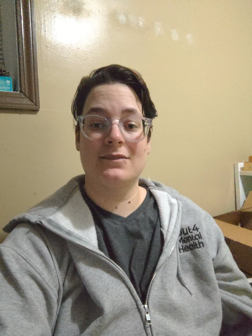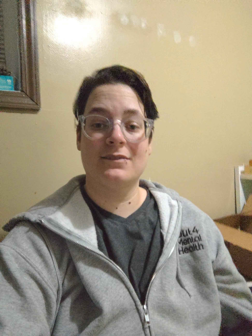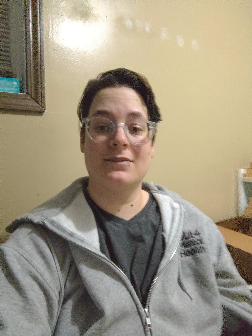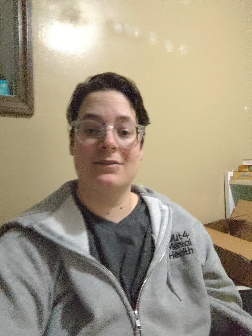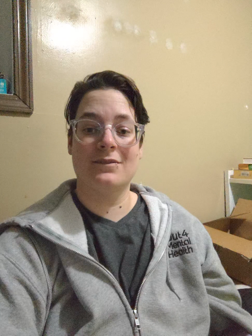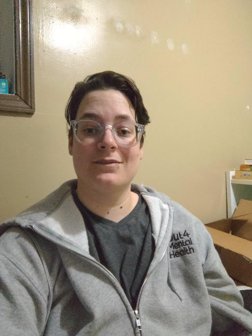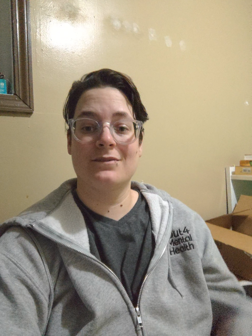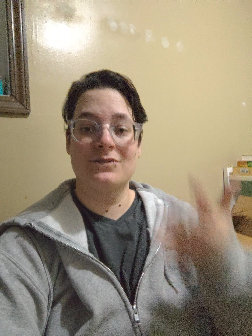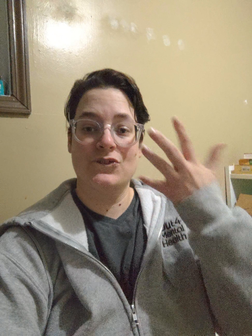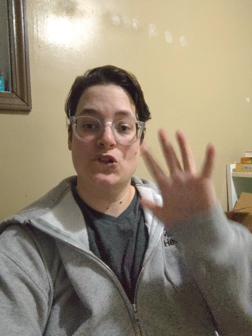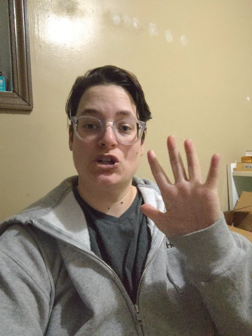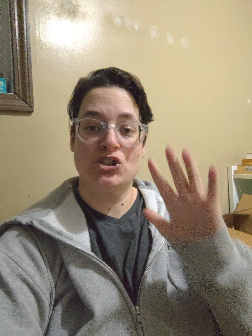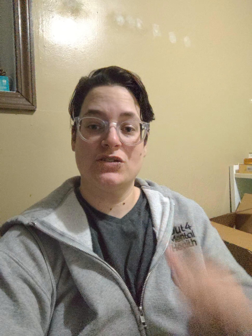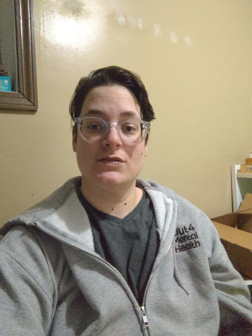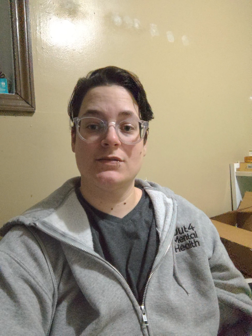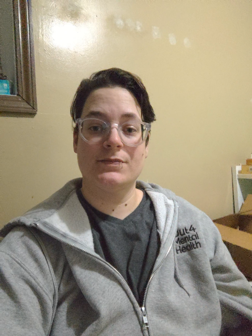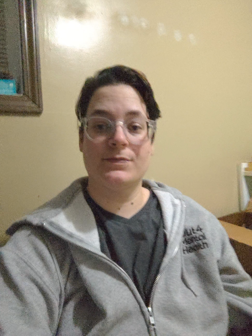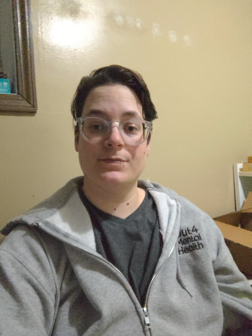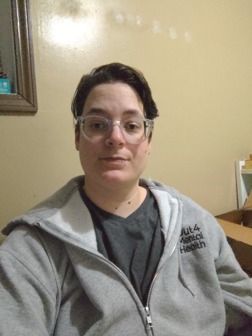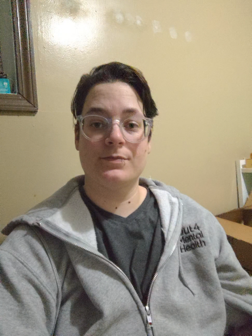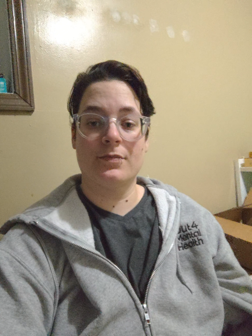finish